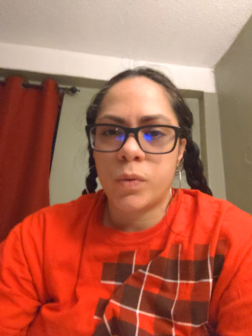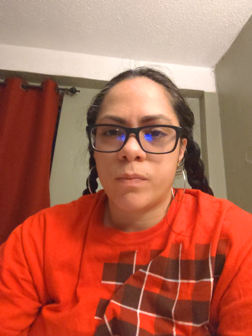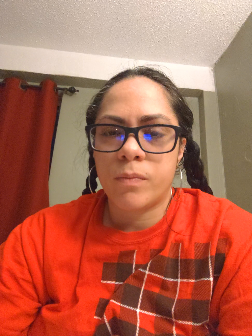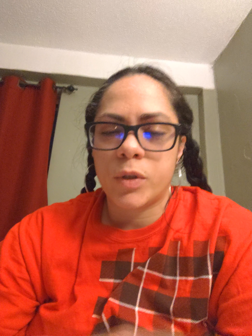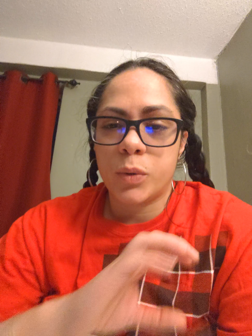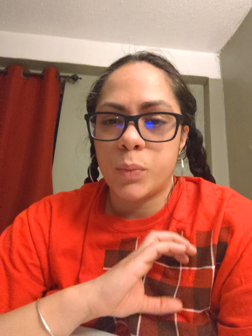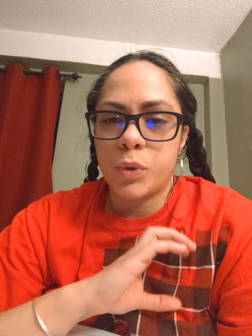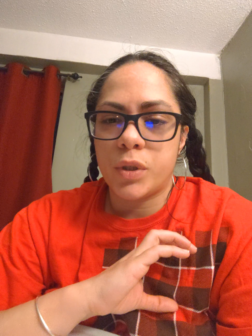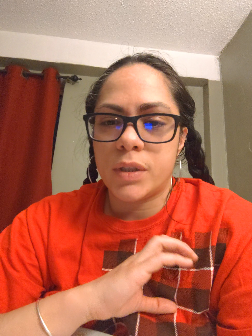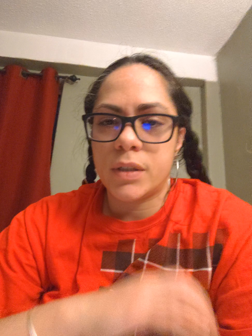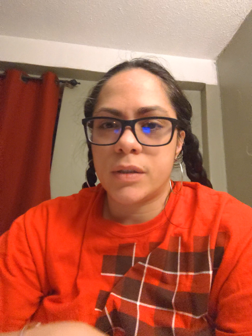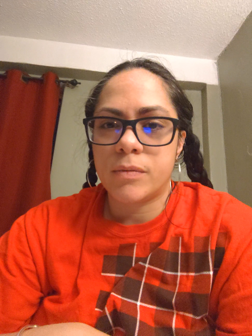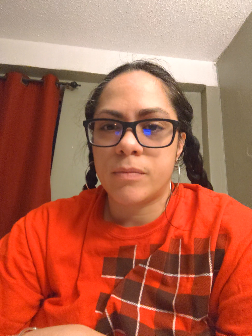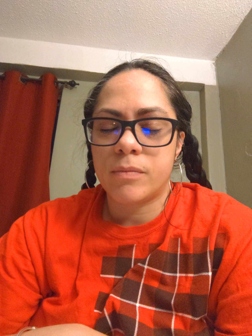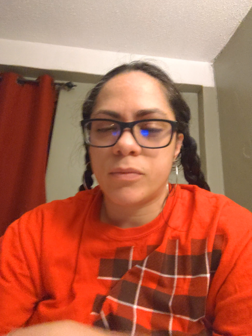police